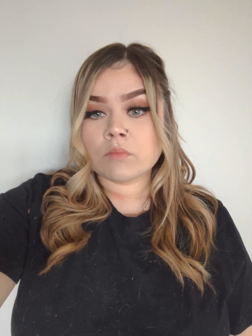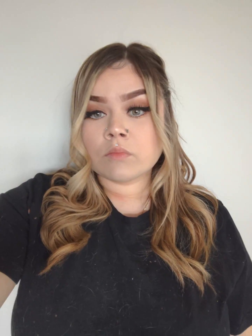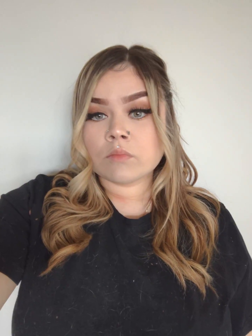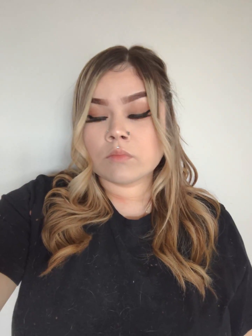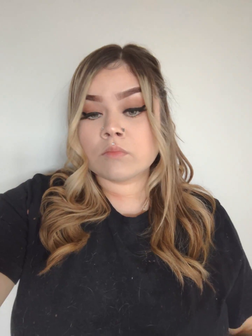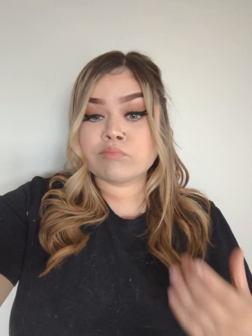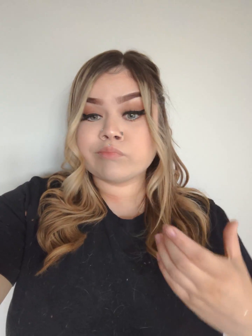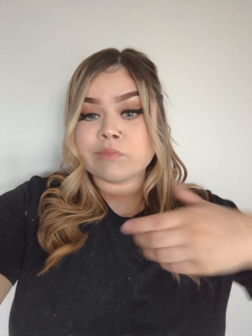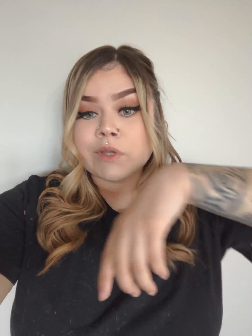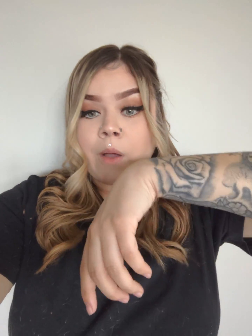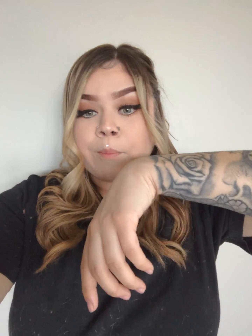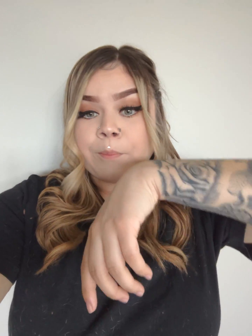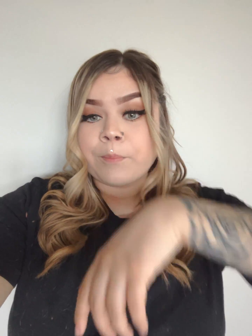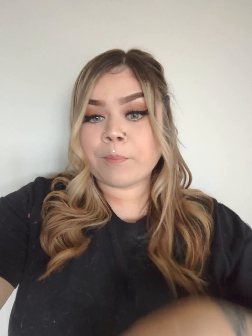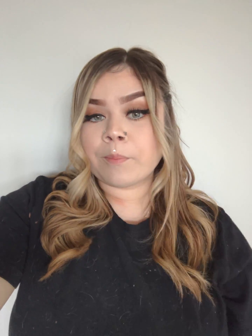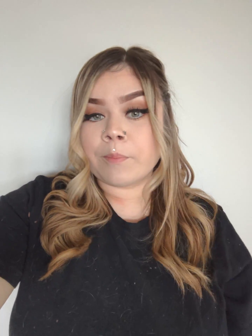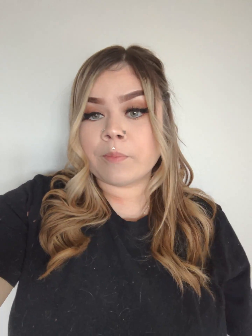dump